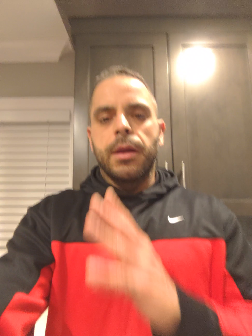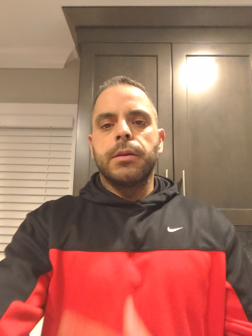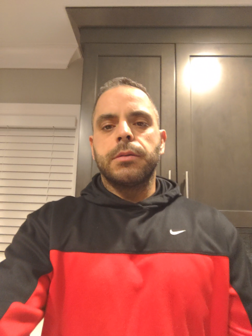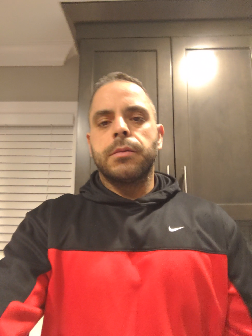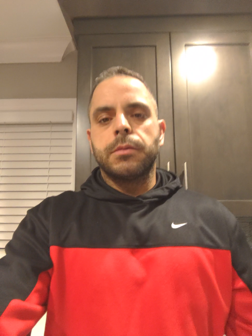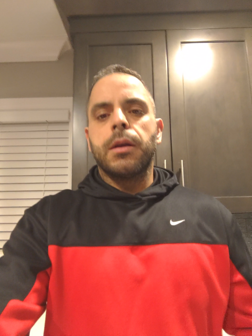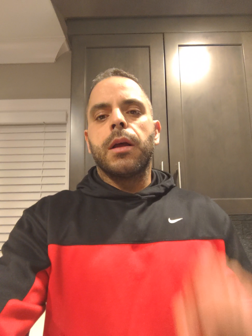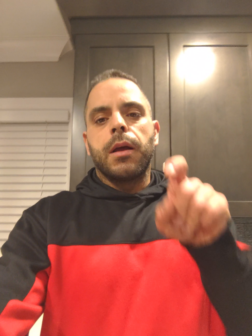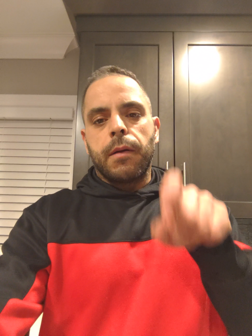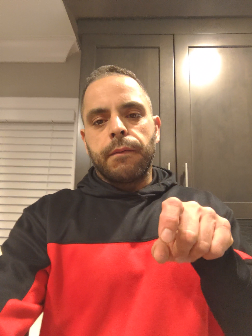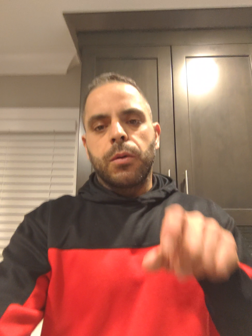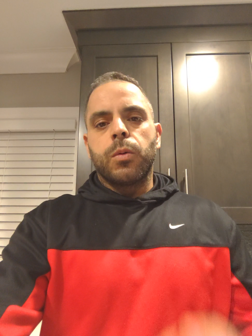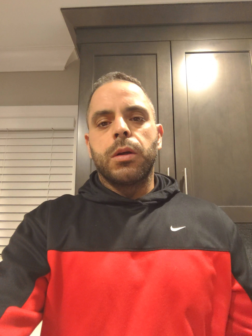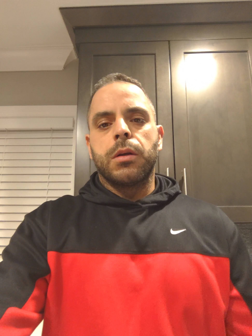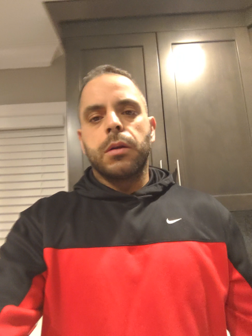have to